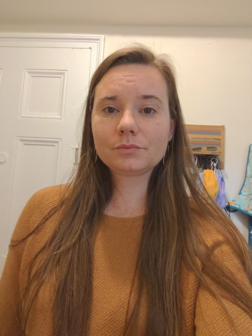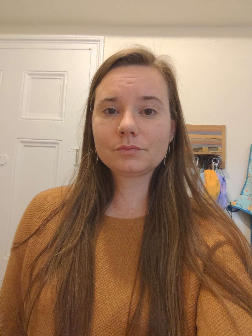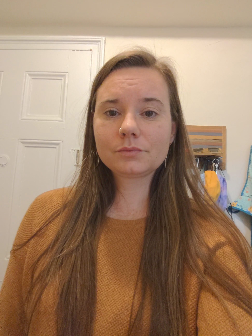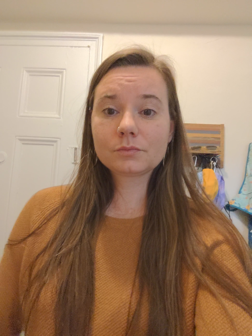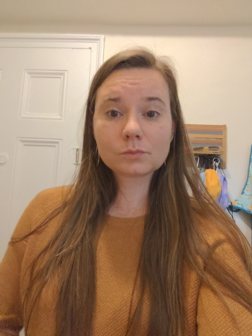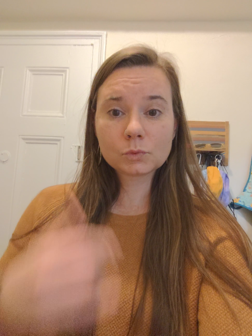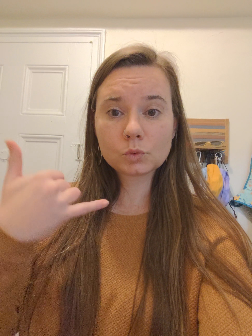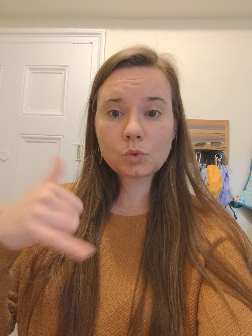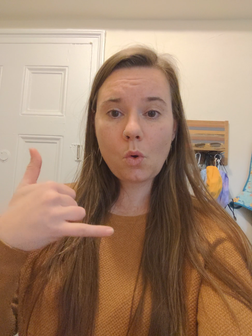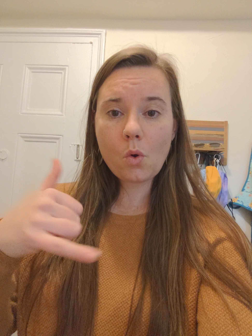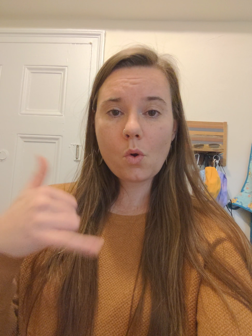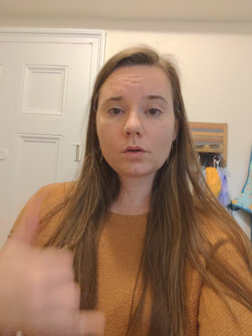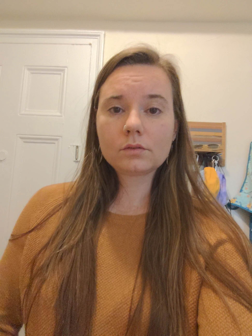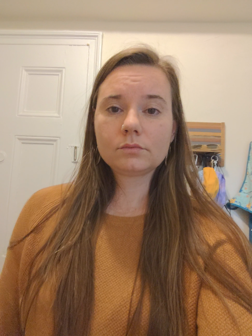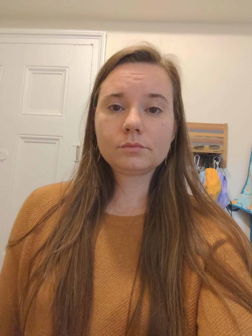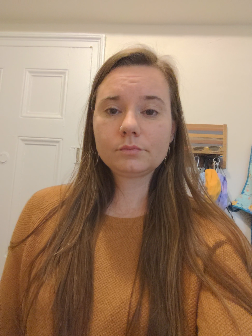toy